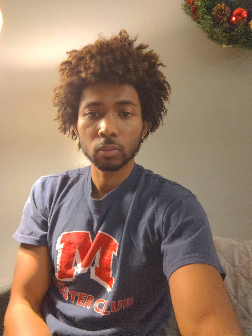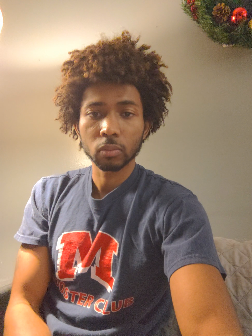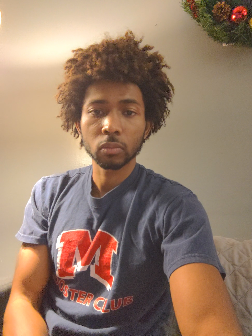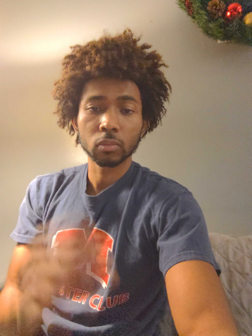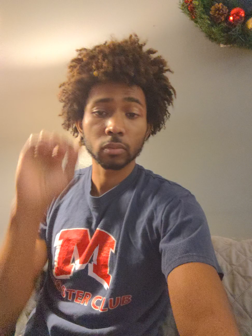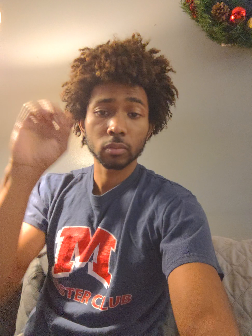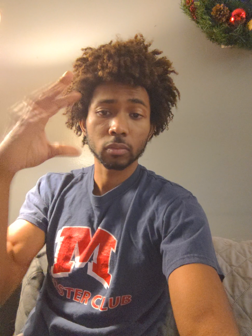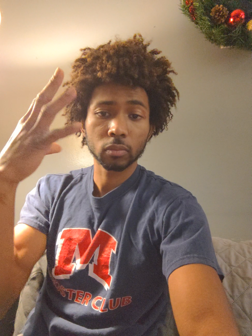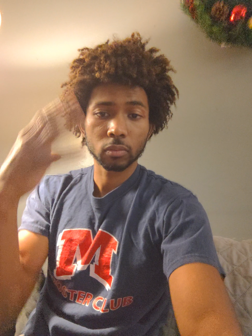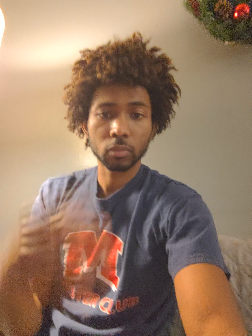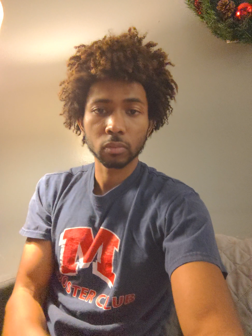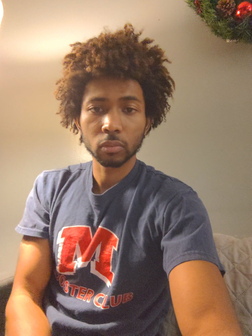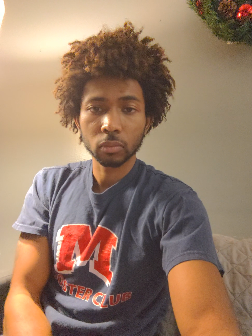sun